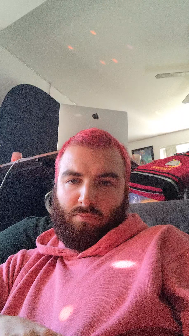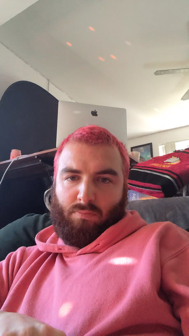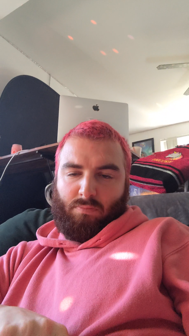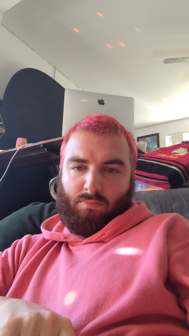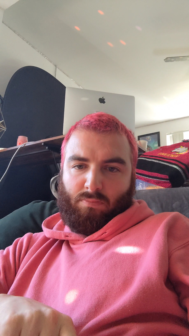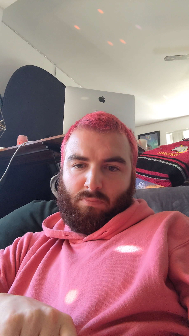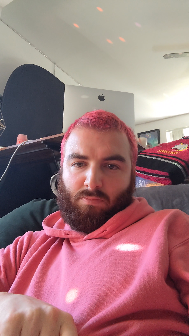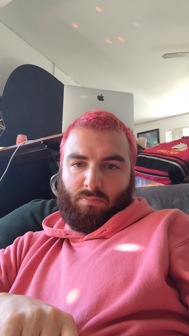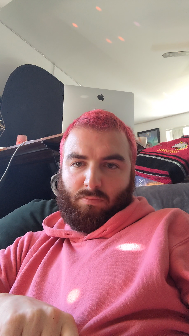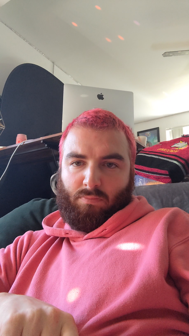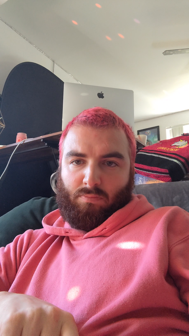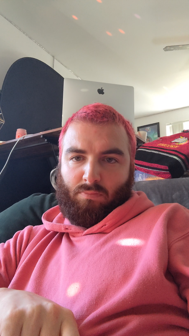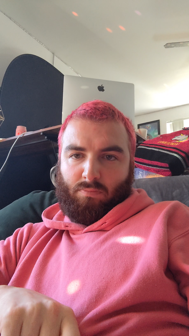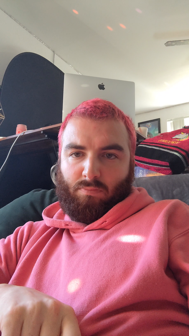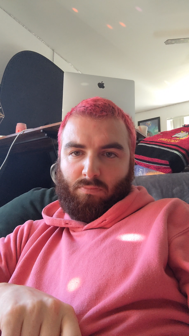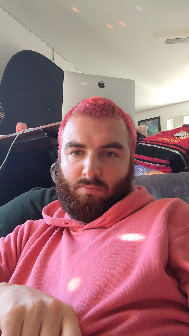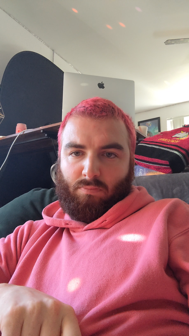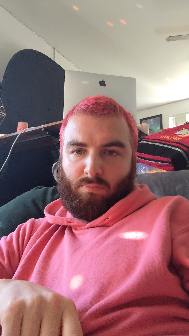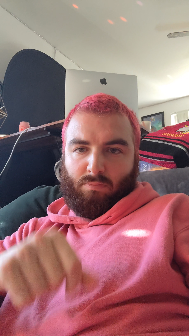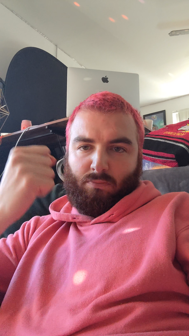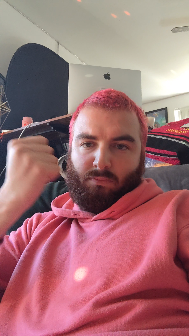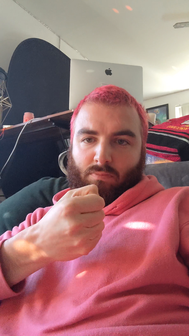hit